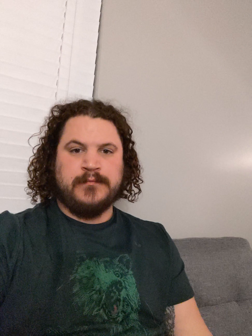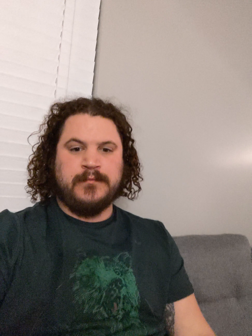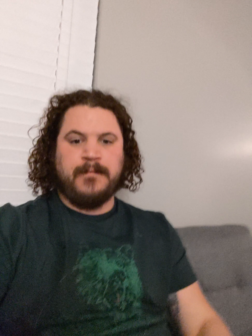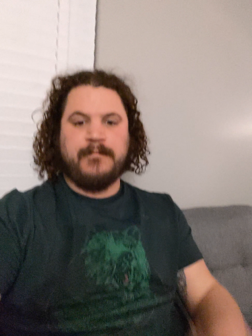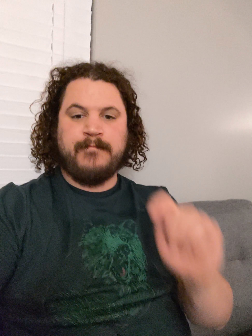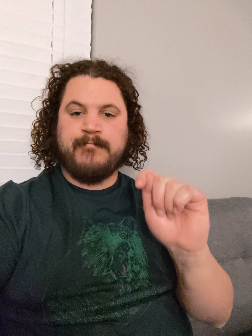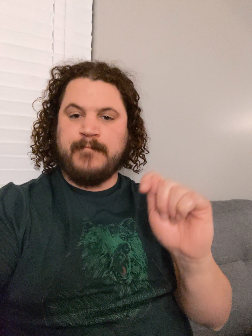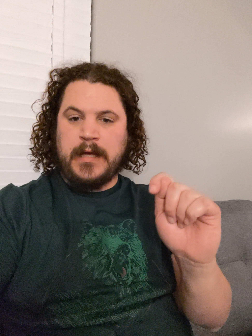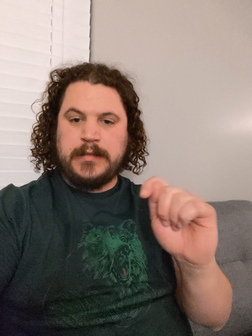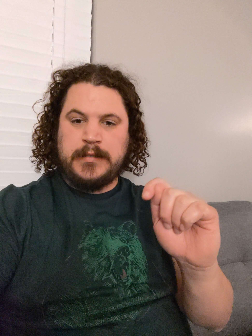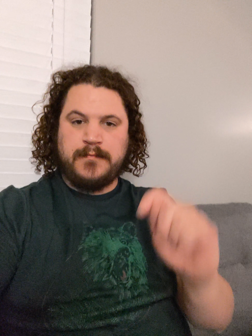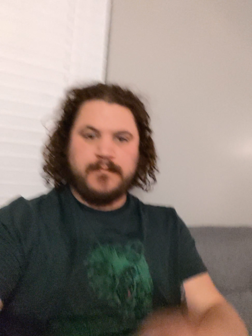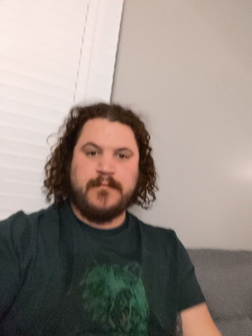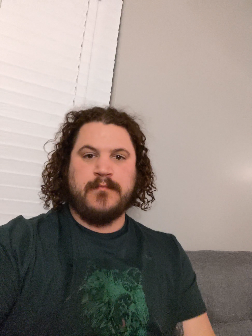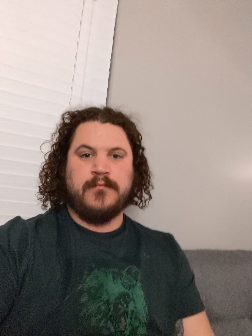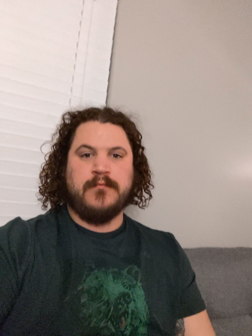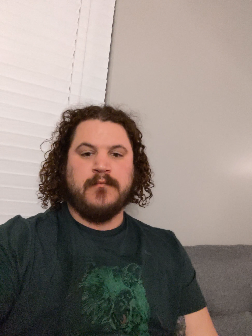potty